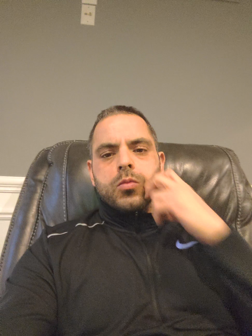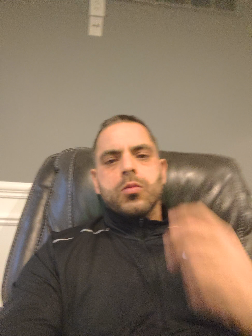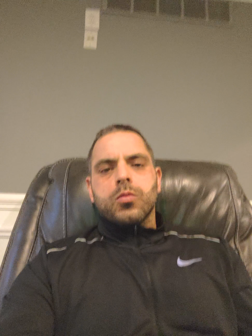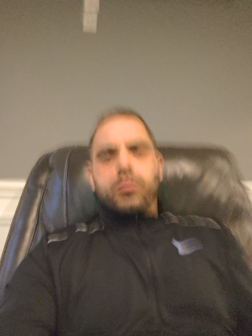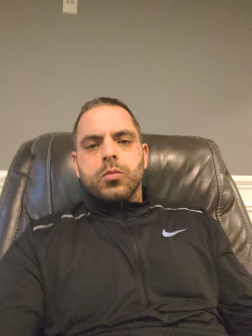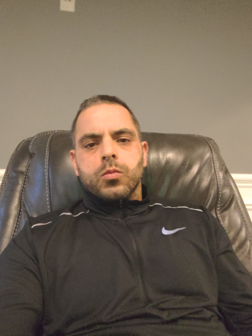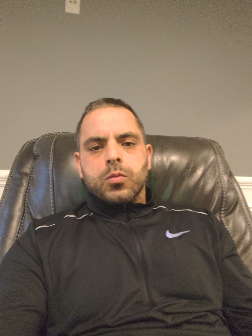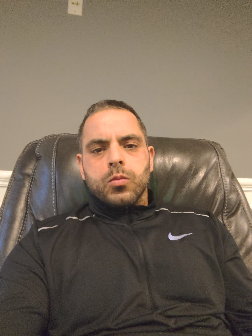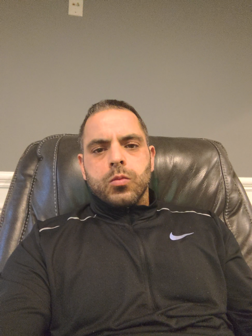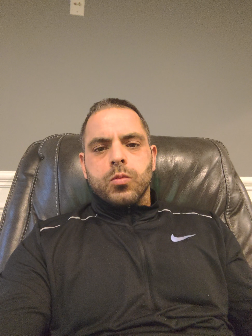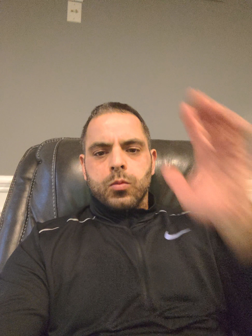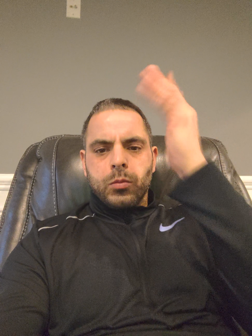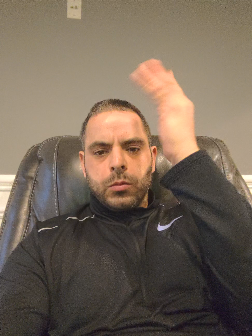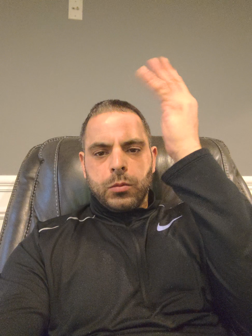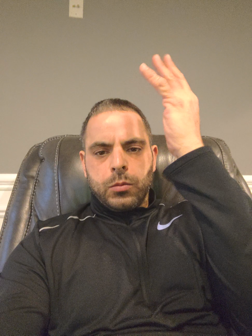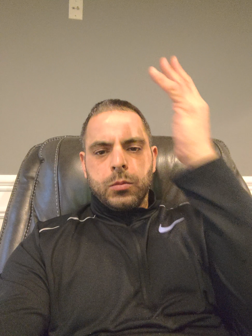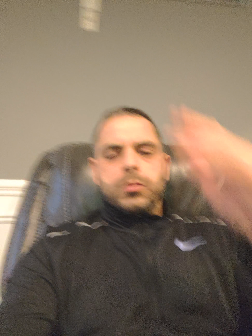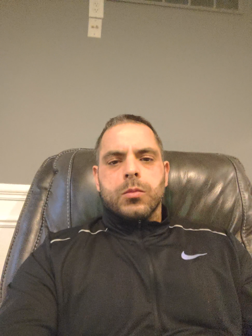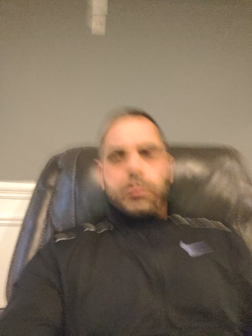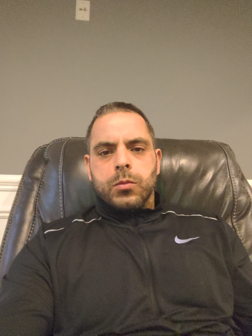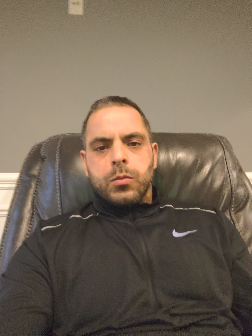tree